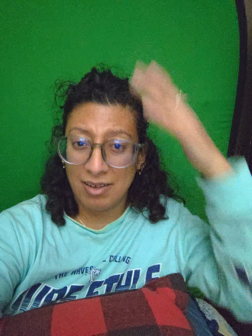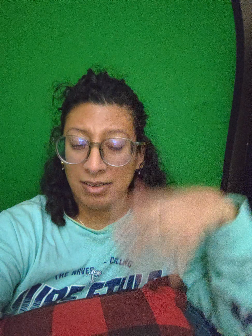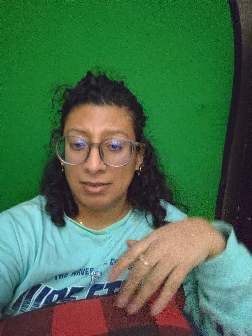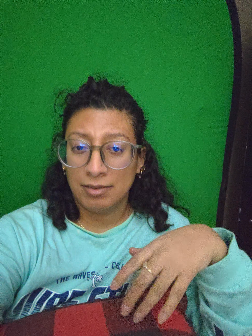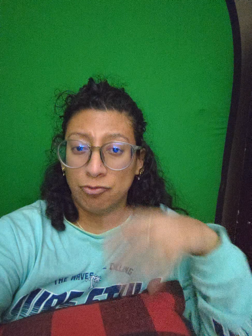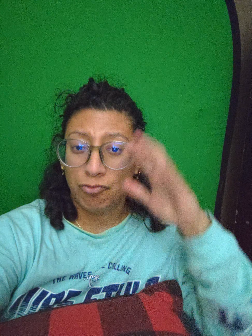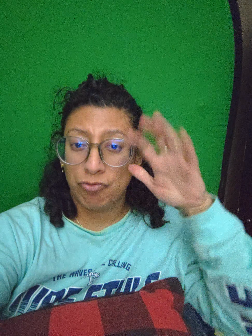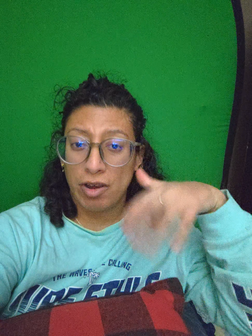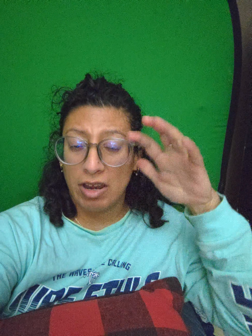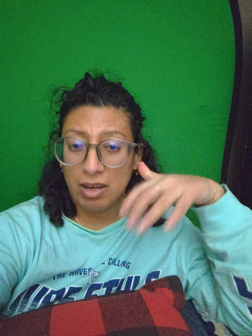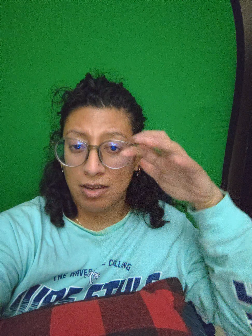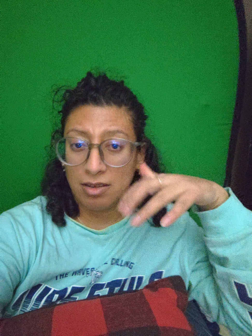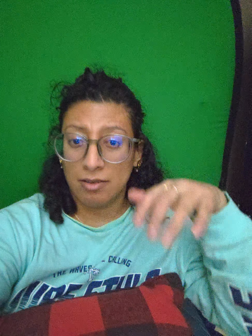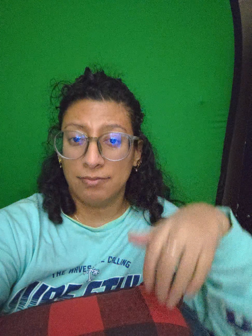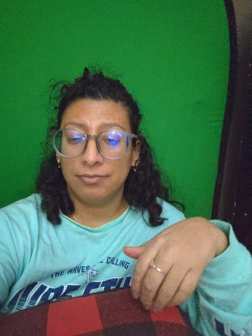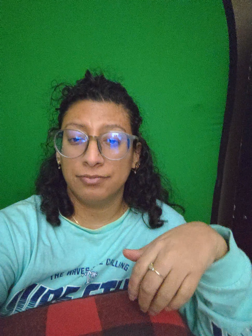rain